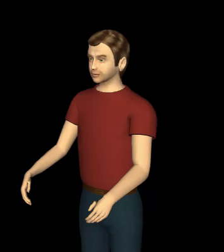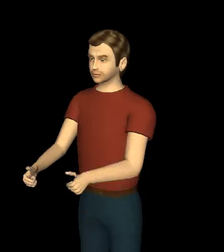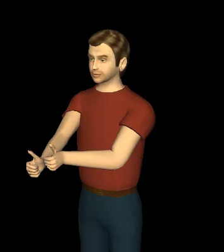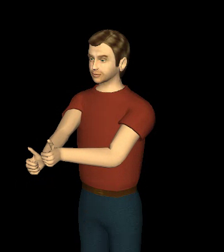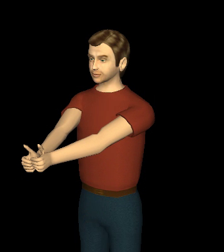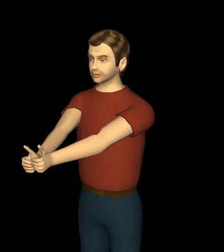يتابع